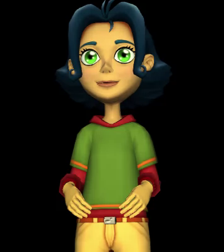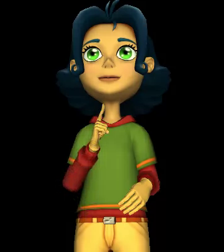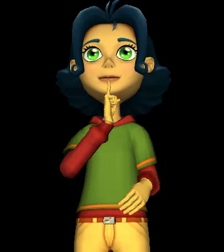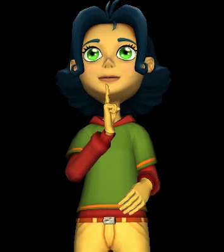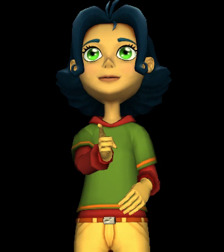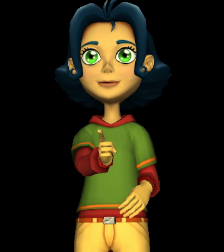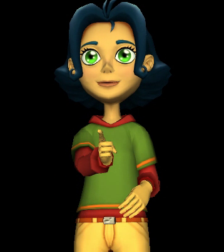طلب